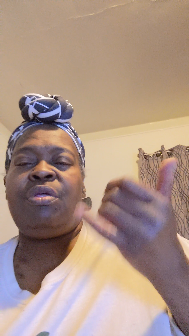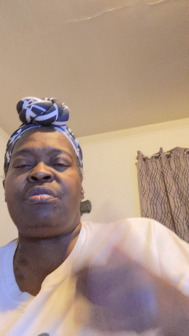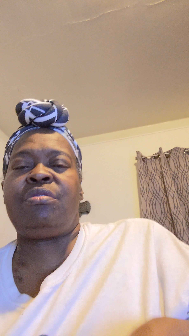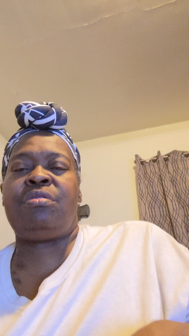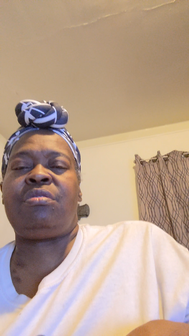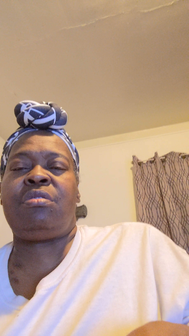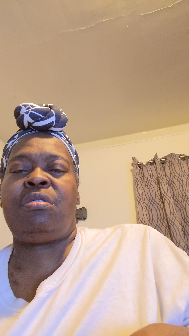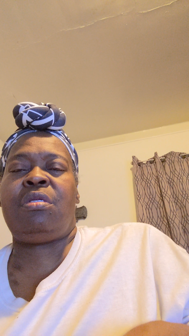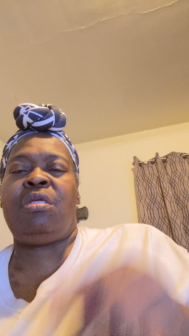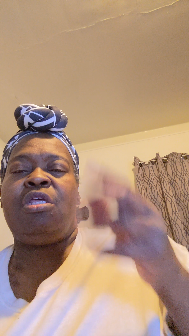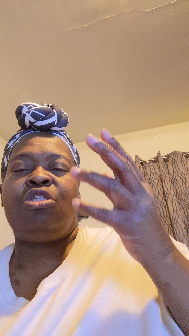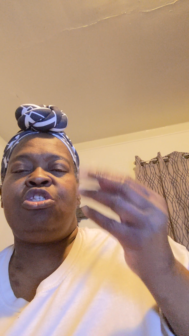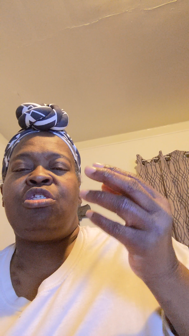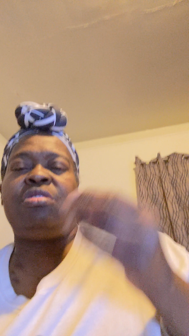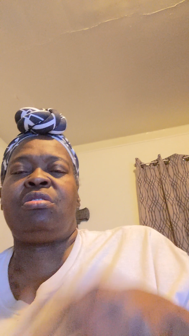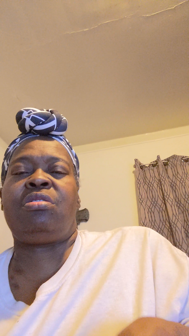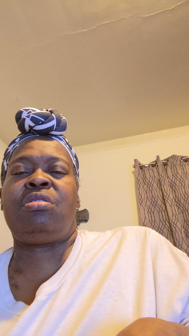gentle